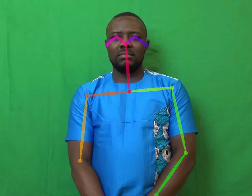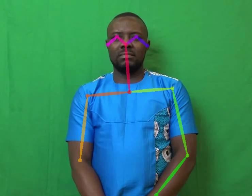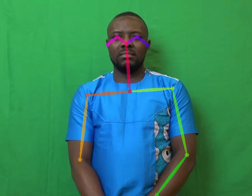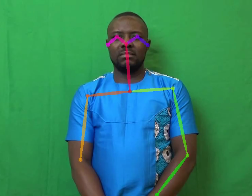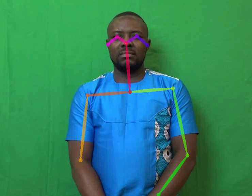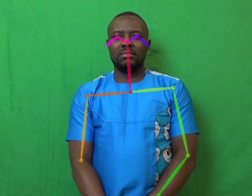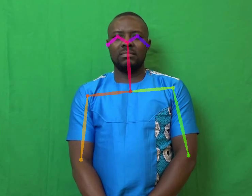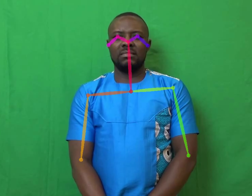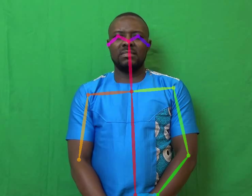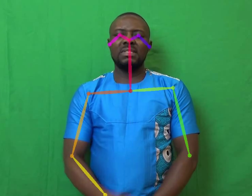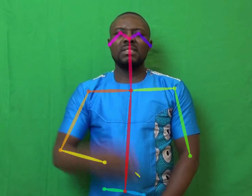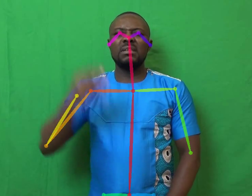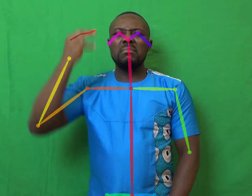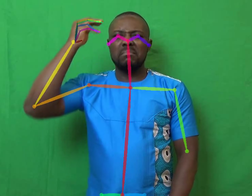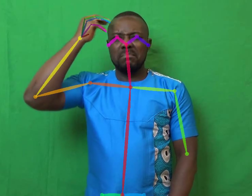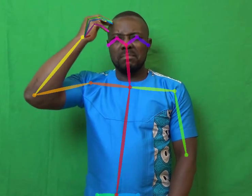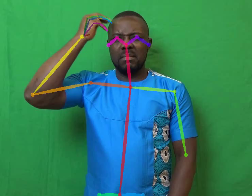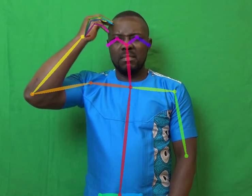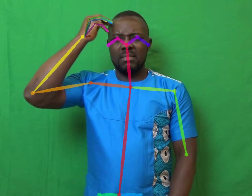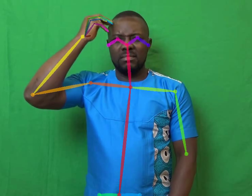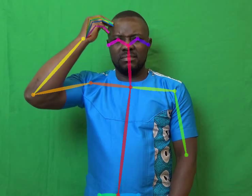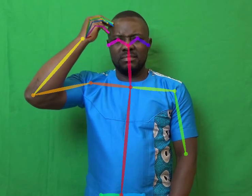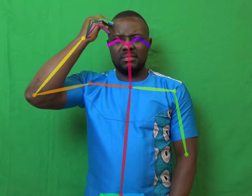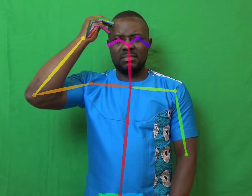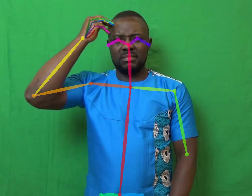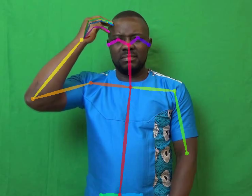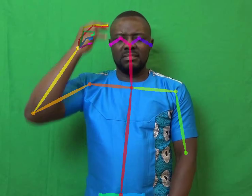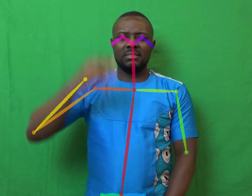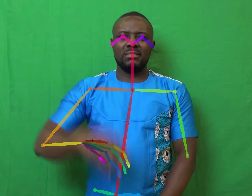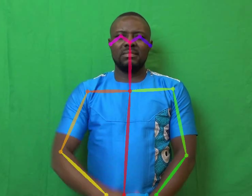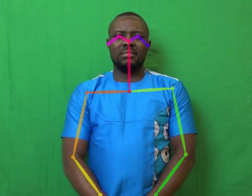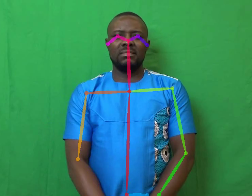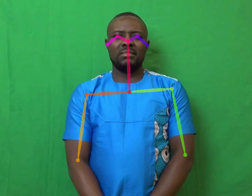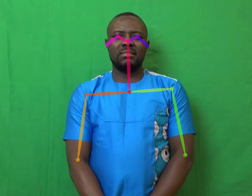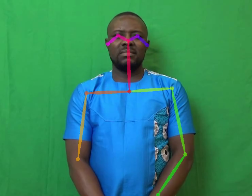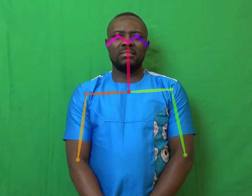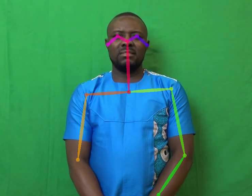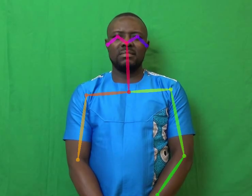mind